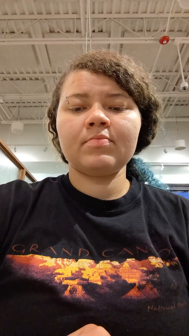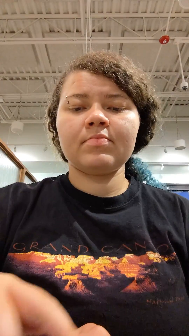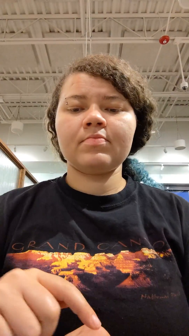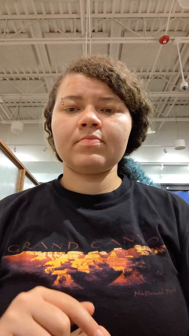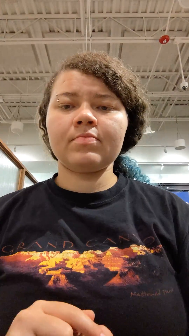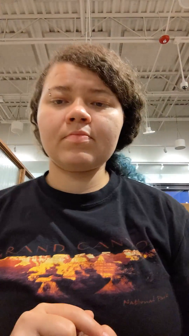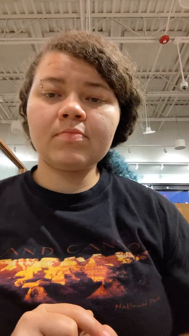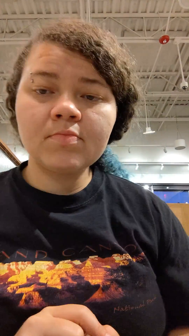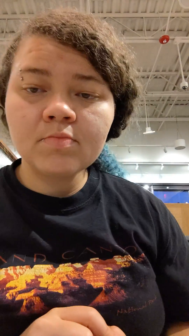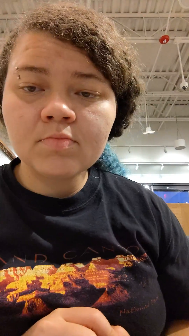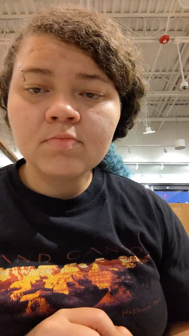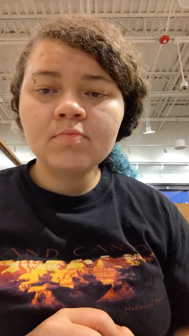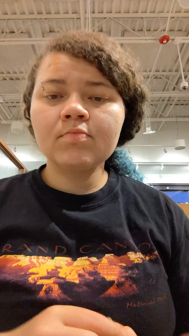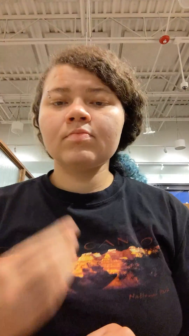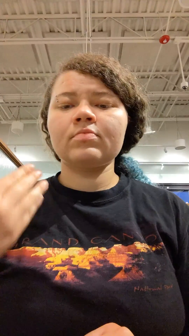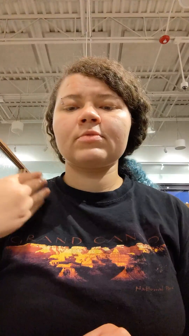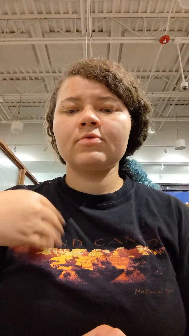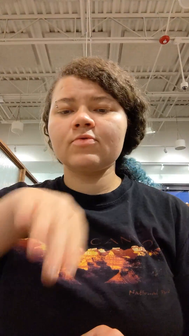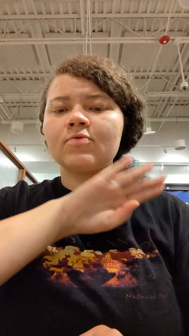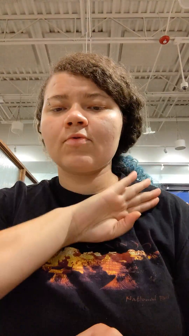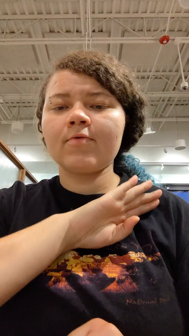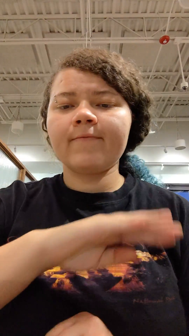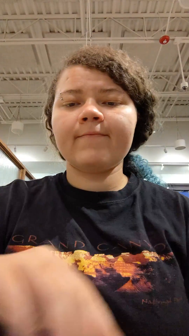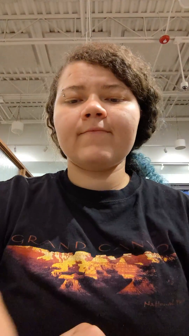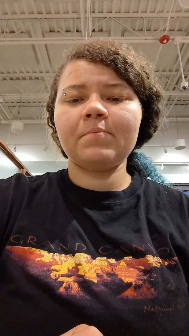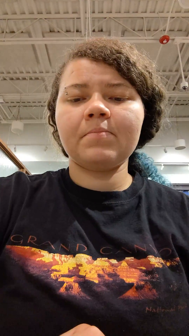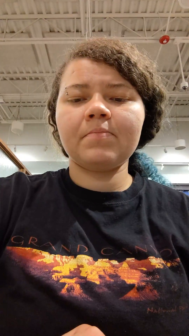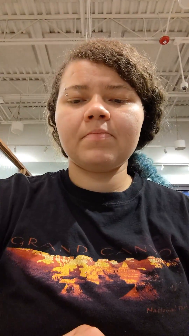scarf